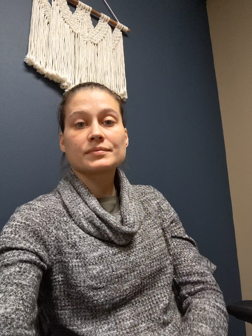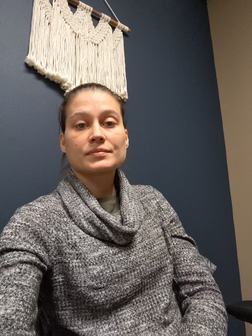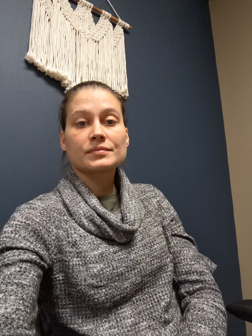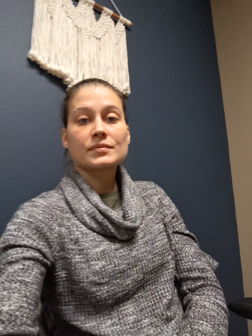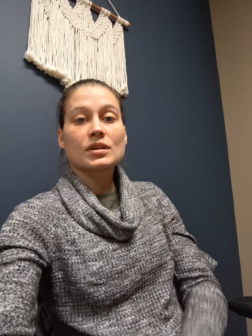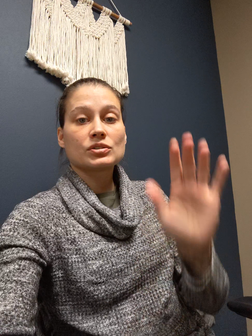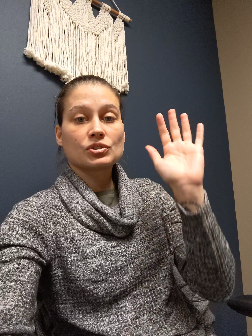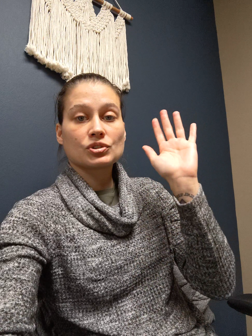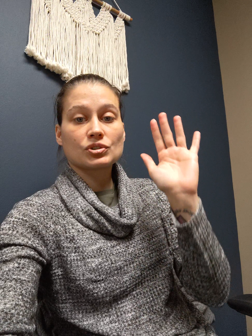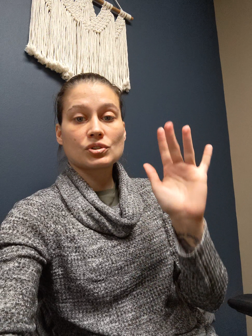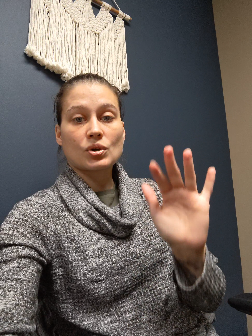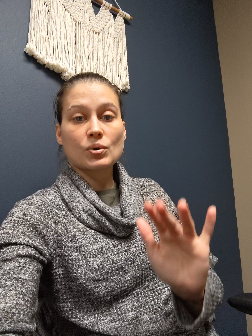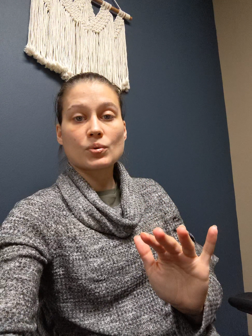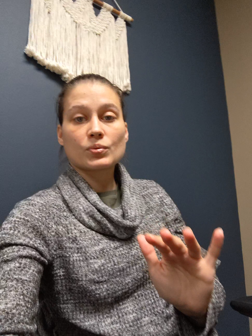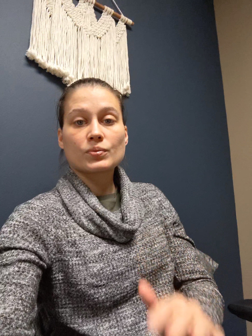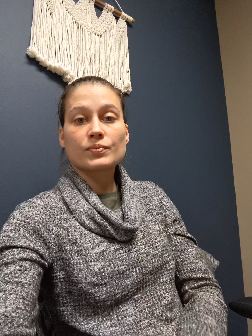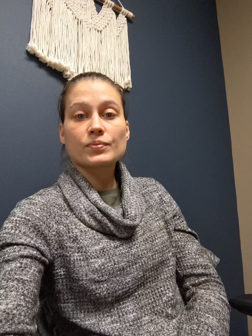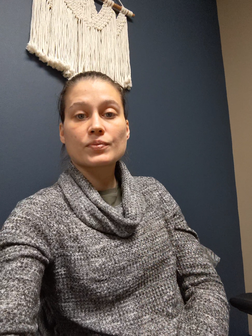snow